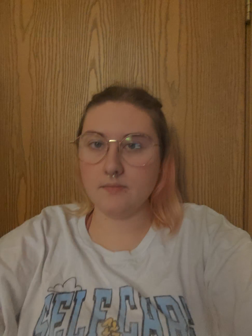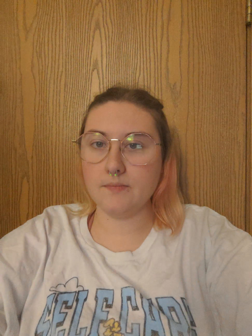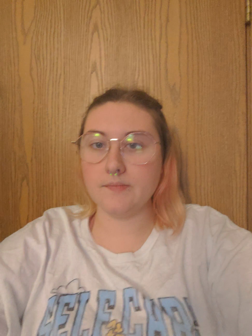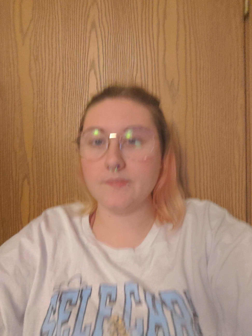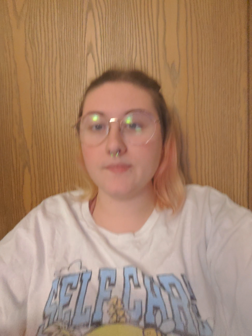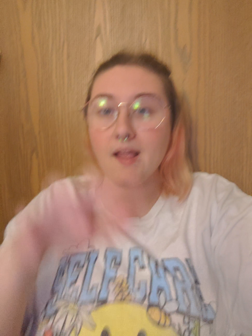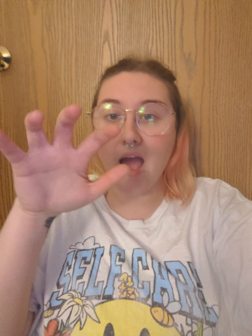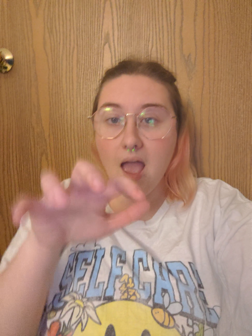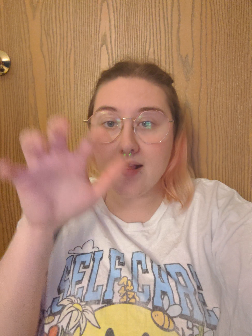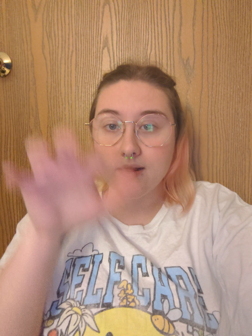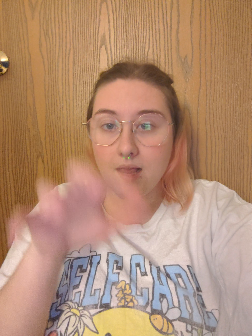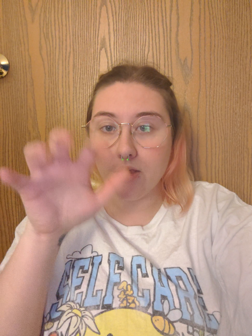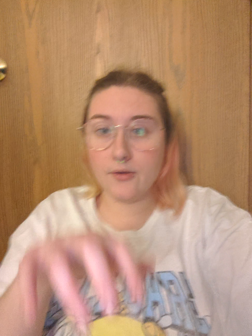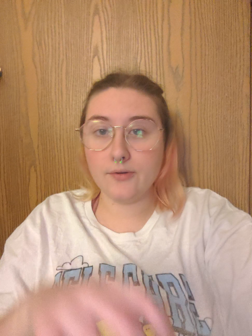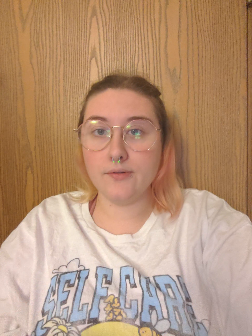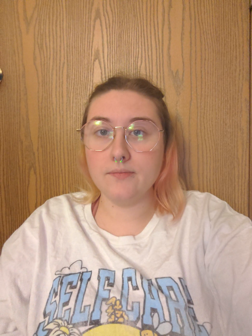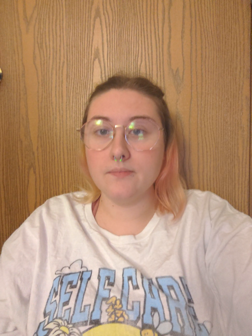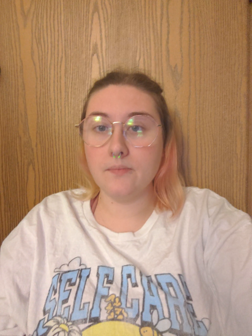alligator